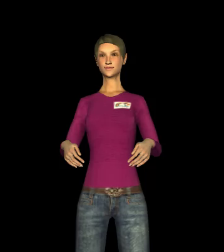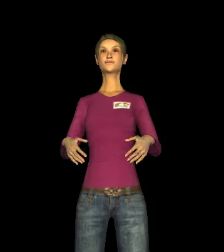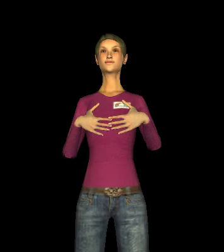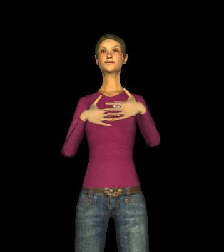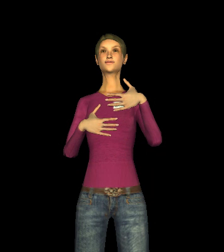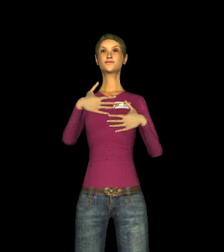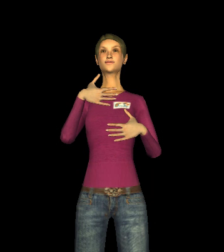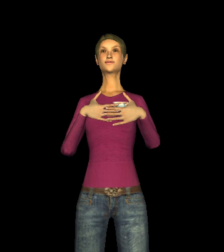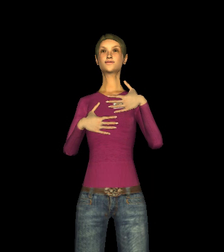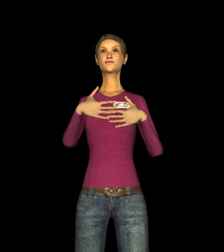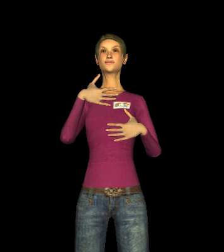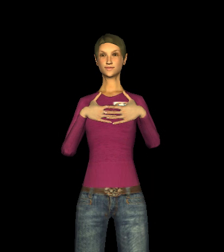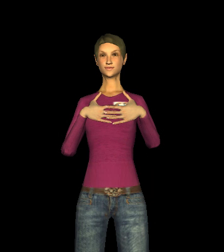متعب